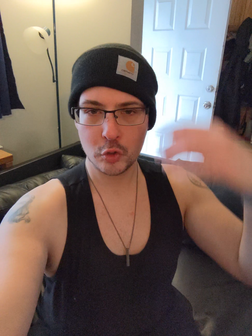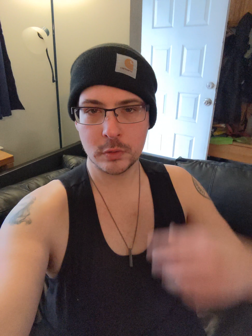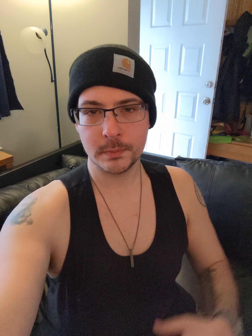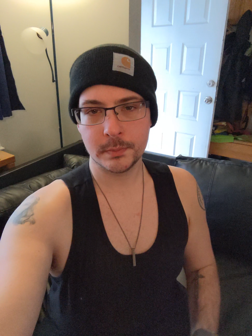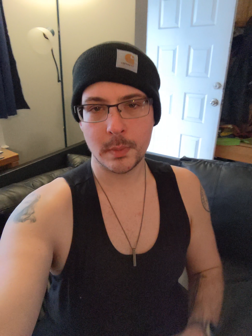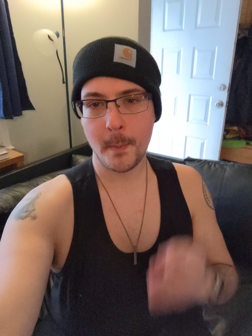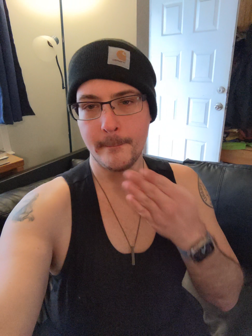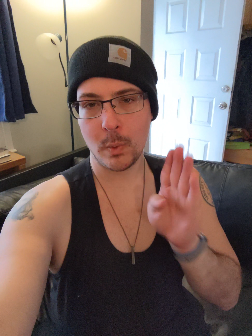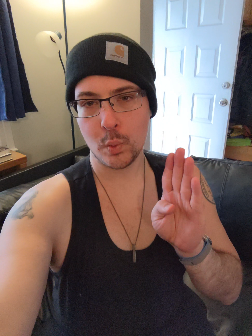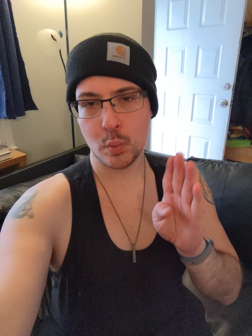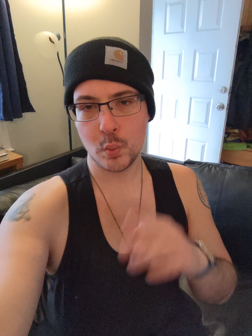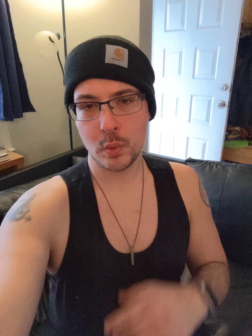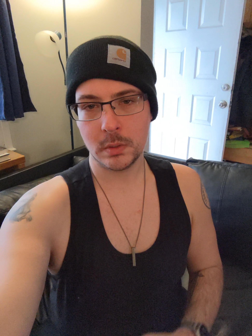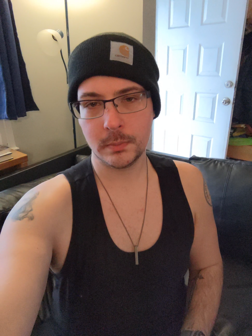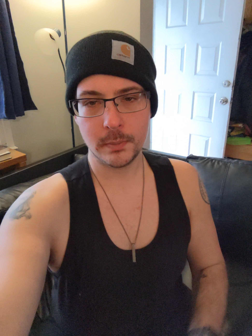blue